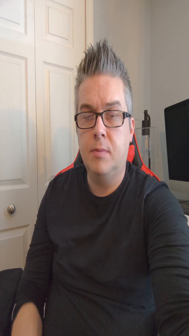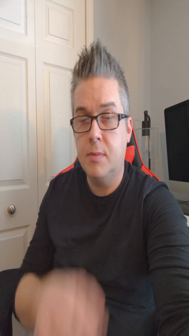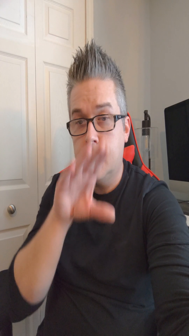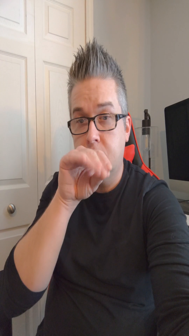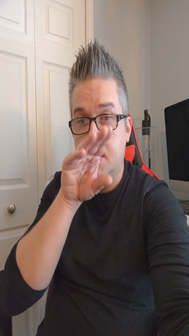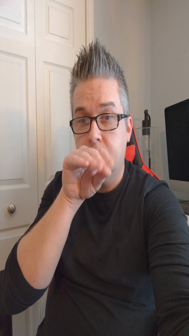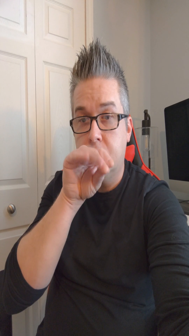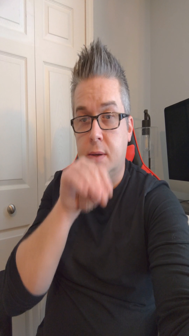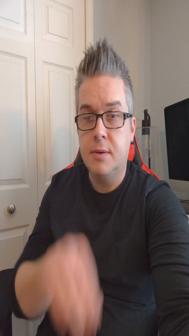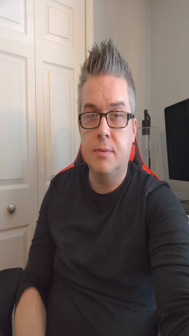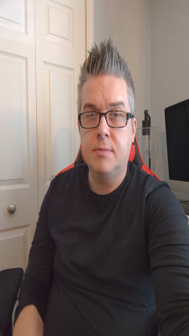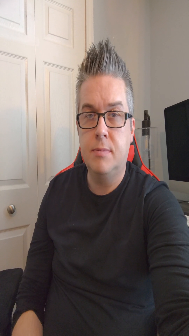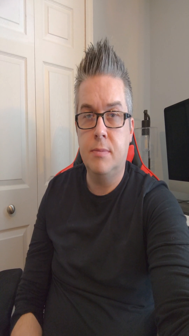goose